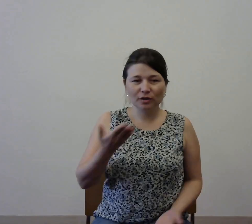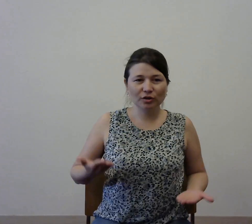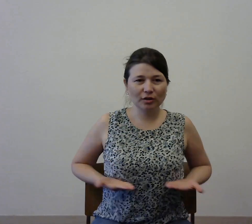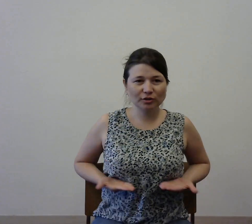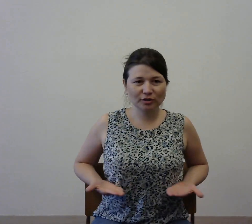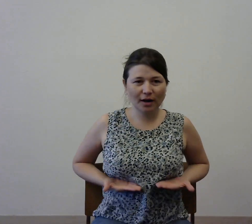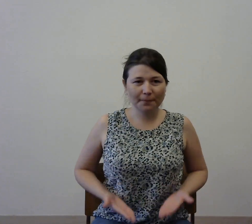yaşamaq